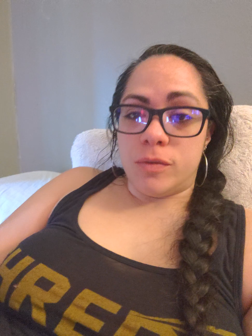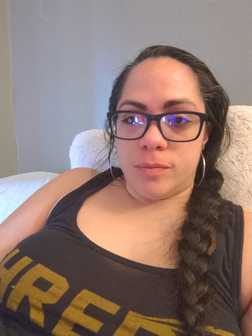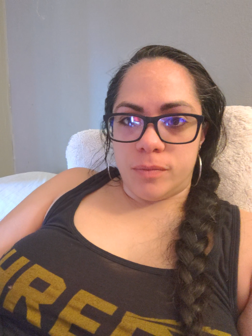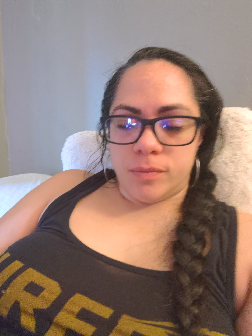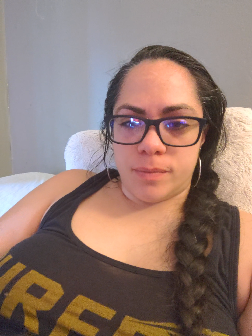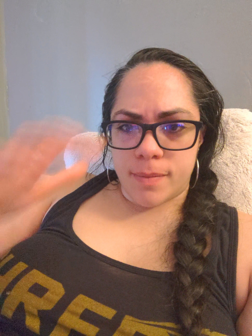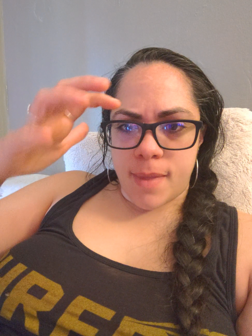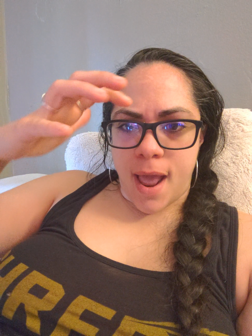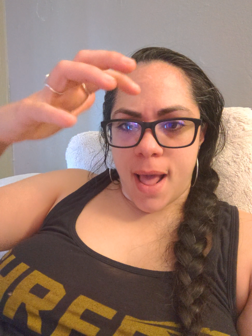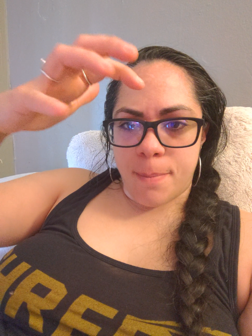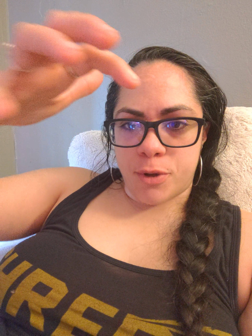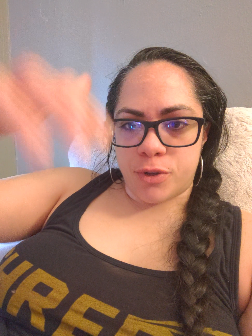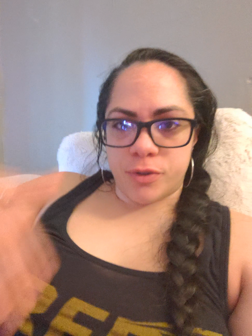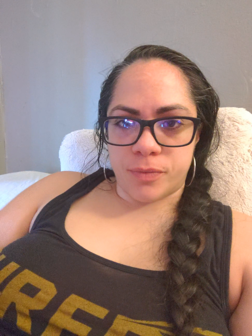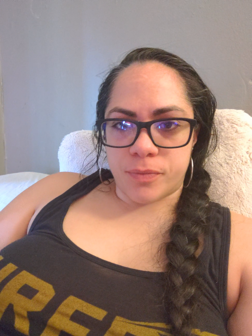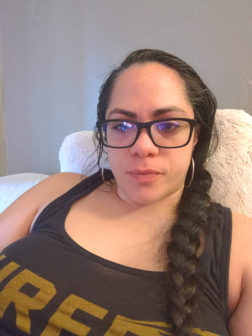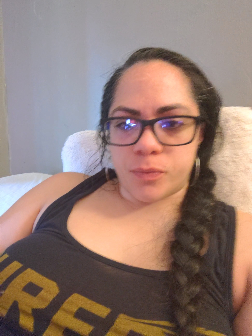helicopter